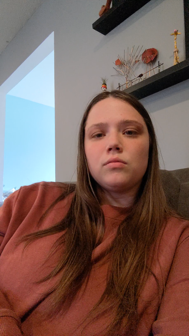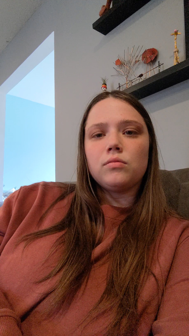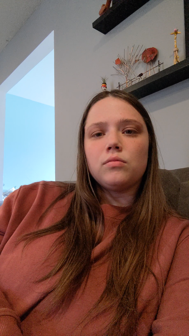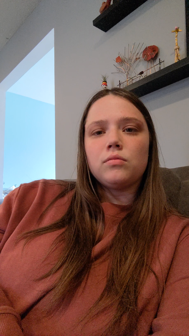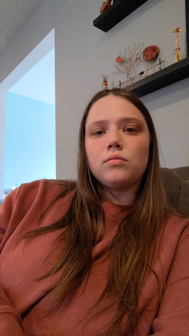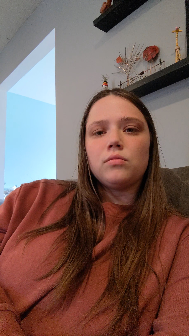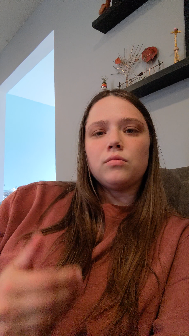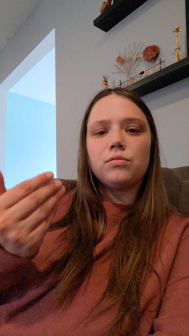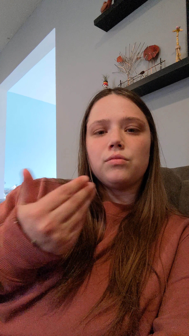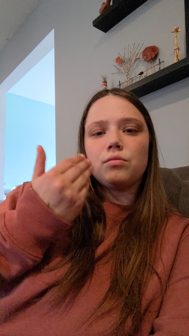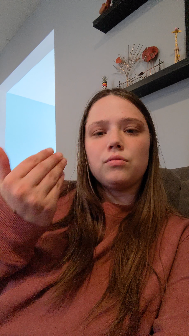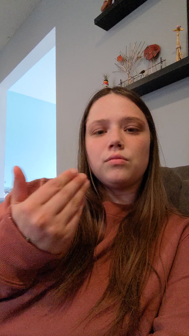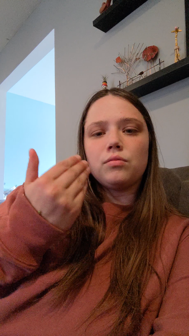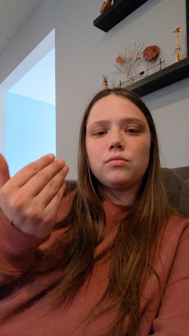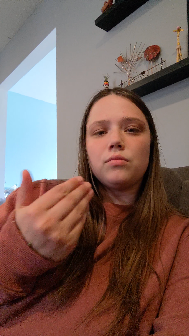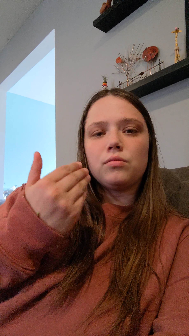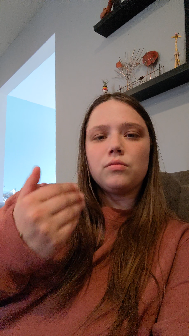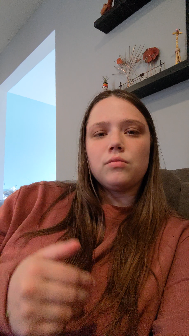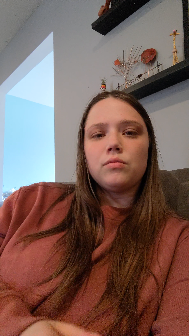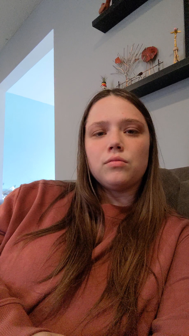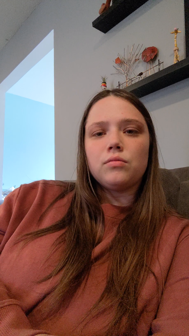new